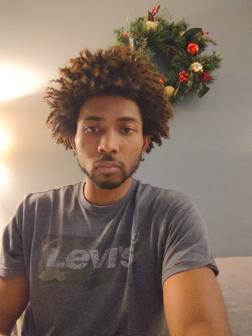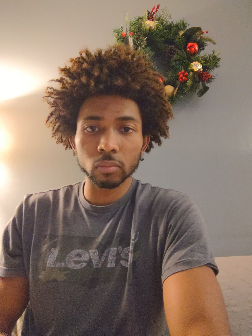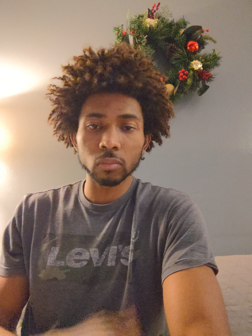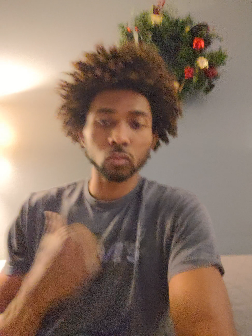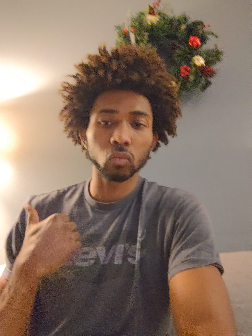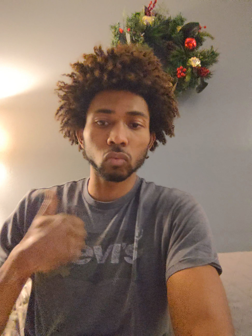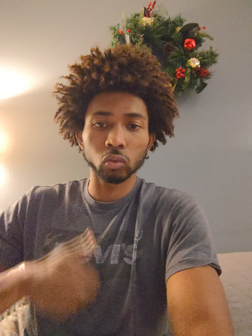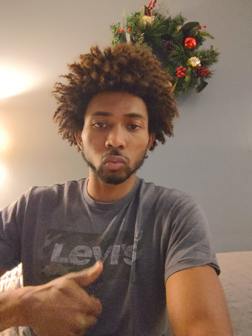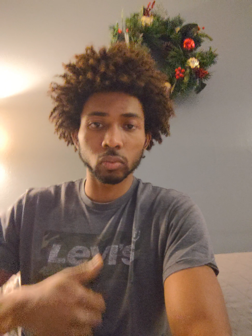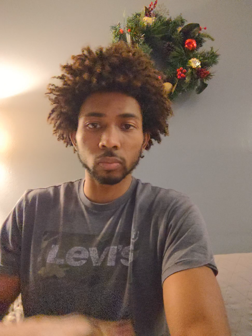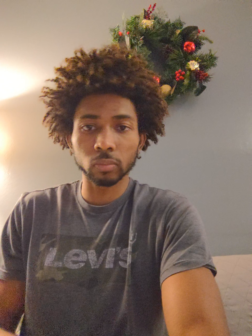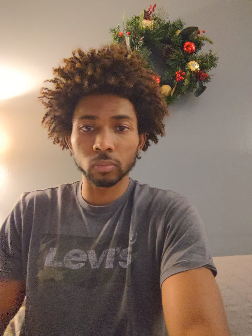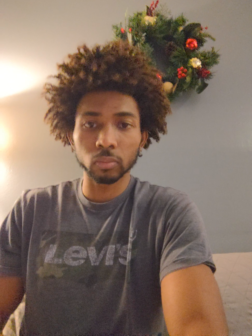jacket